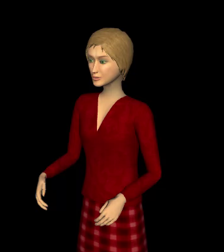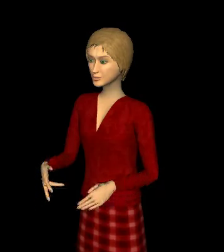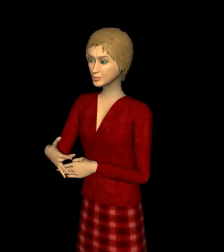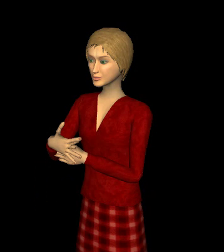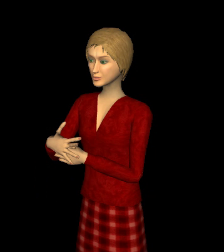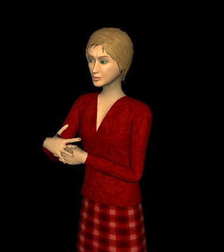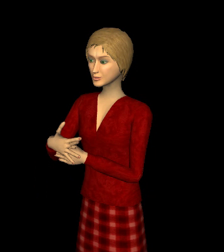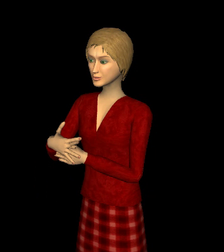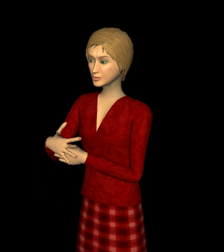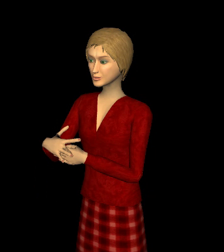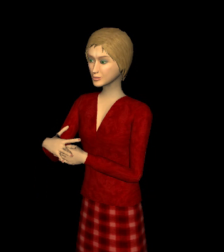تأخر